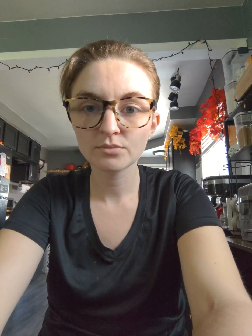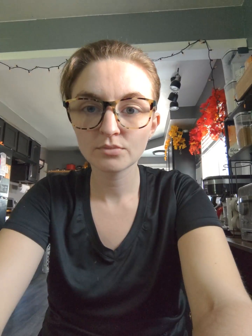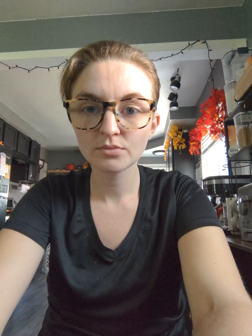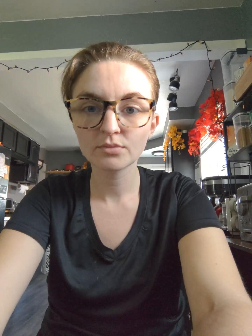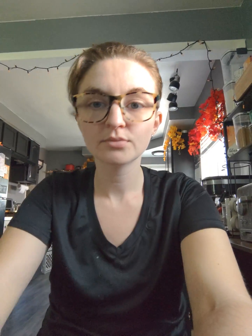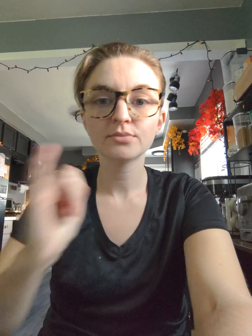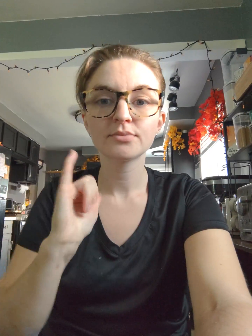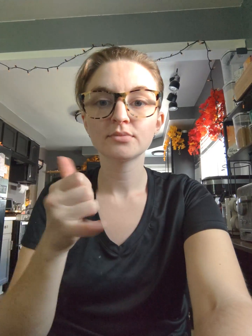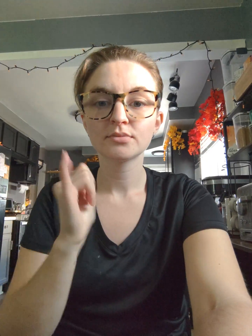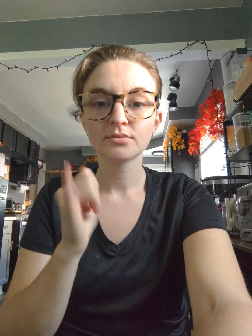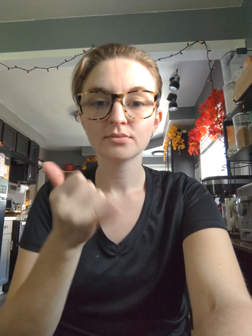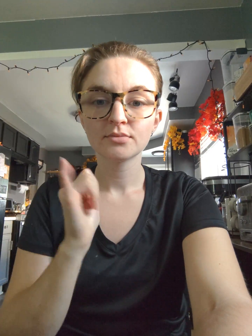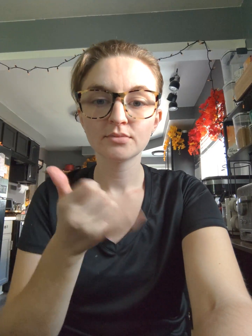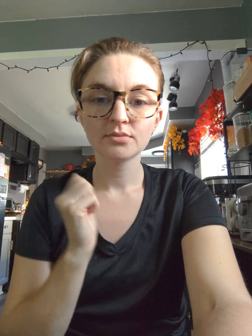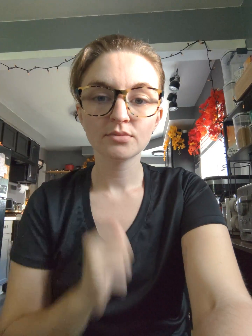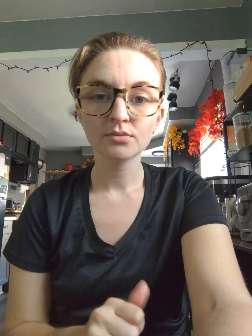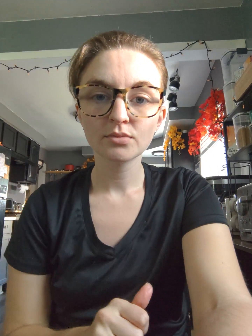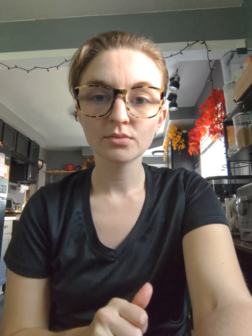rocking chair